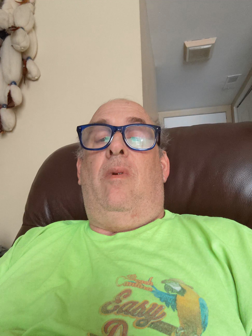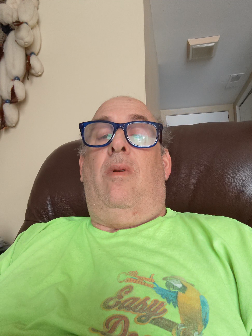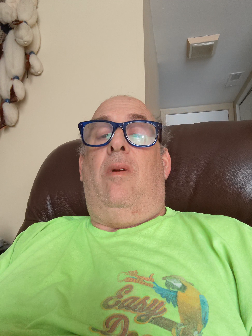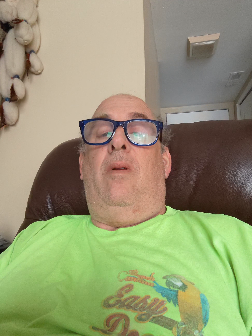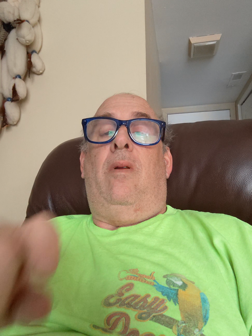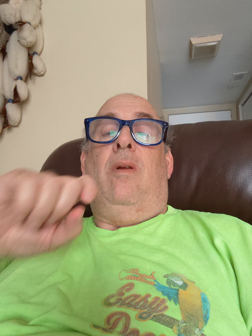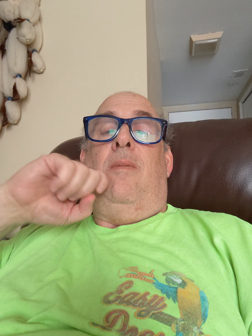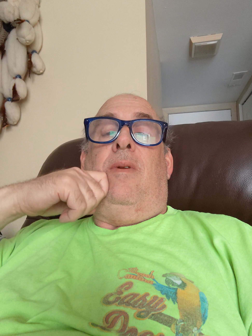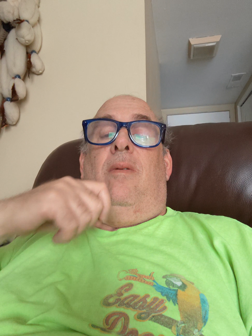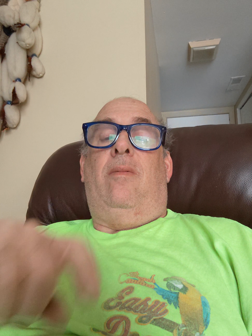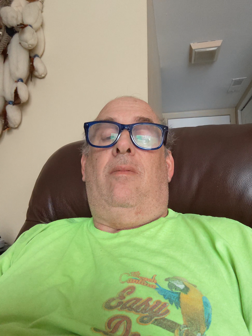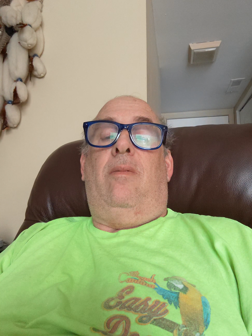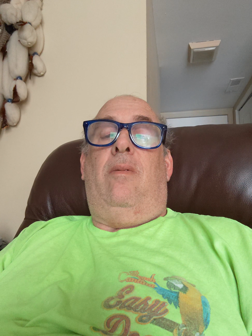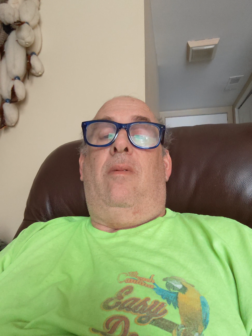apple